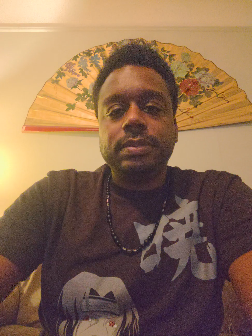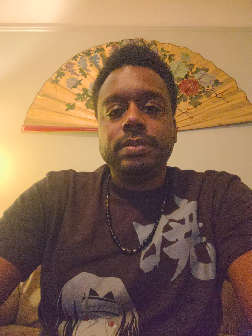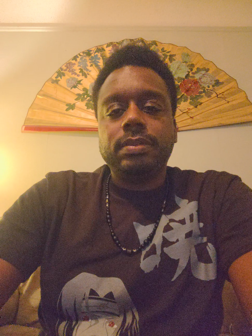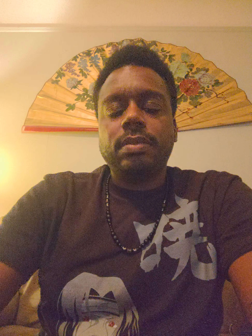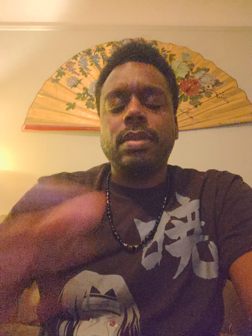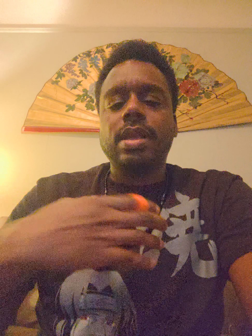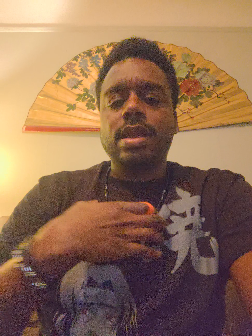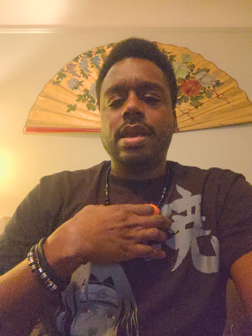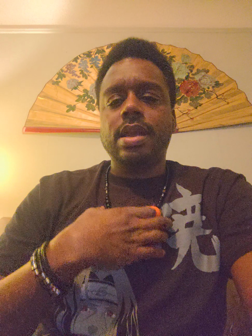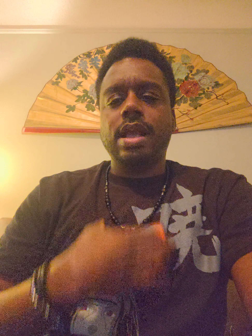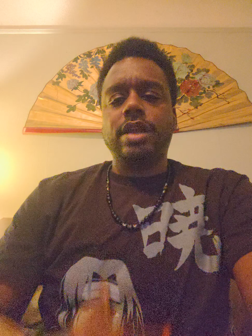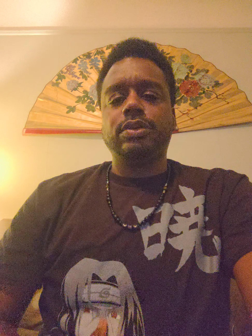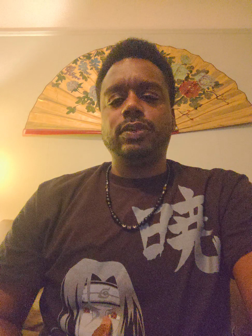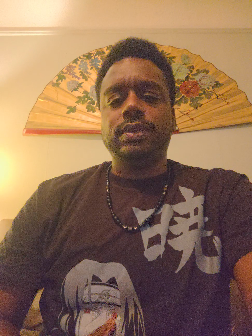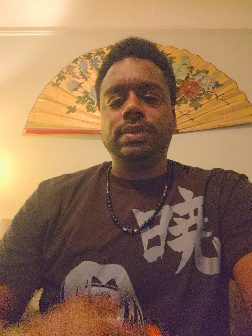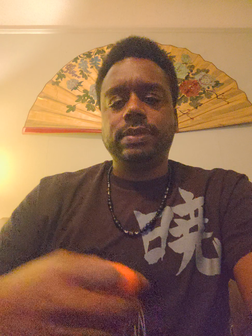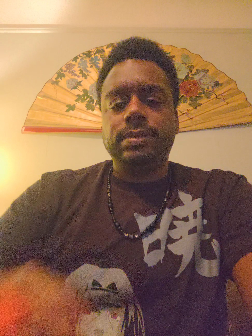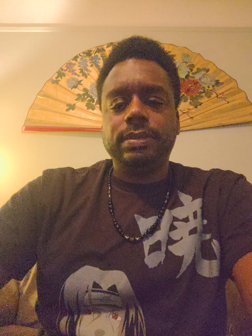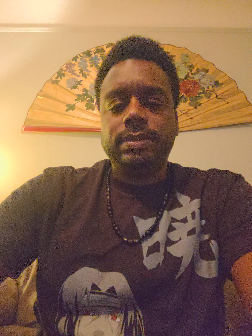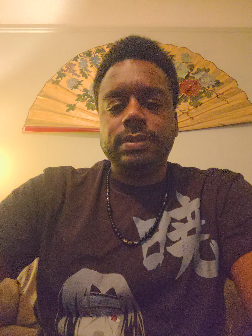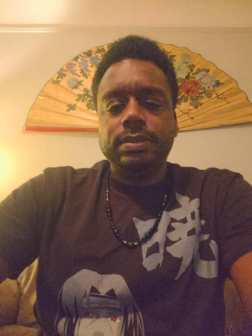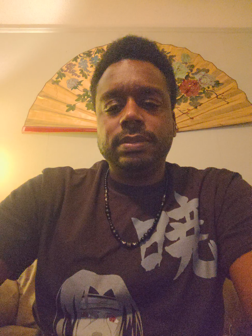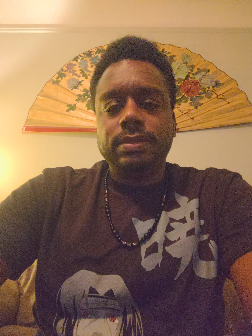hungry